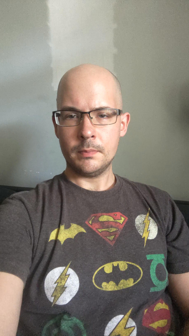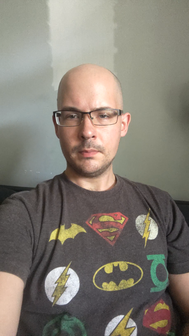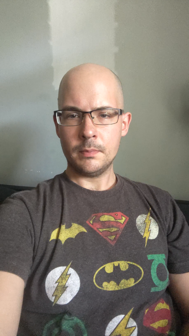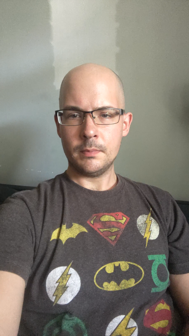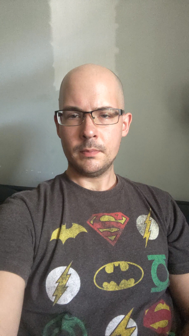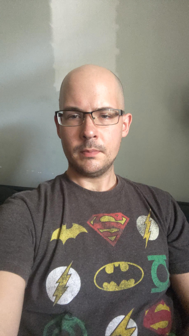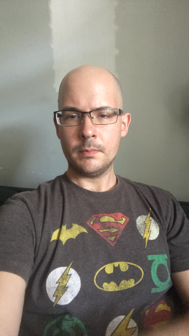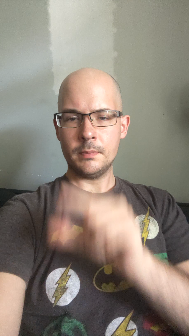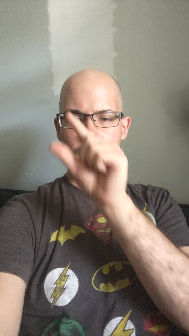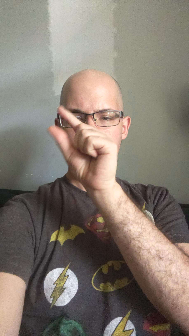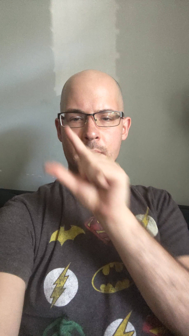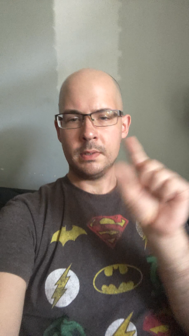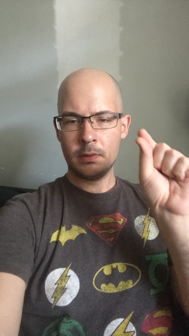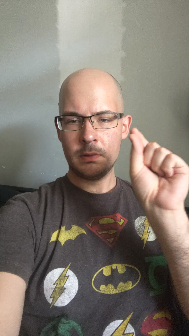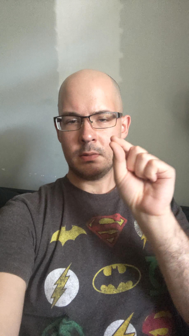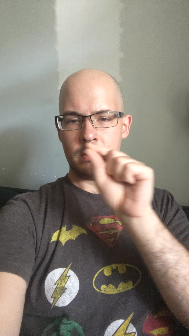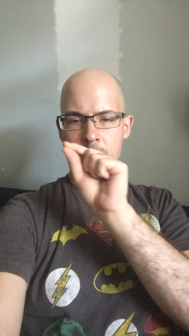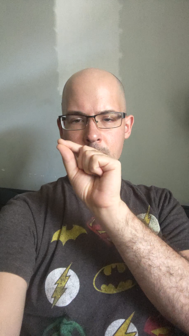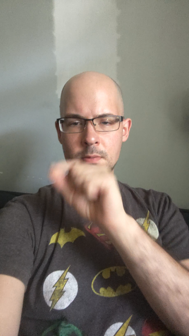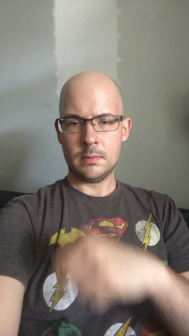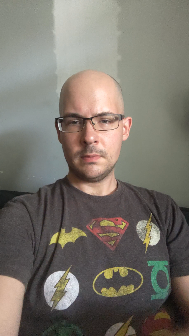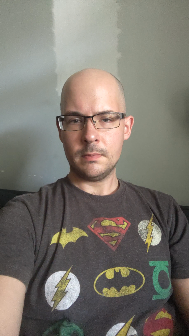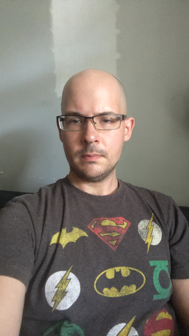peas